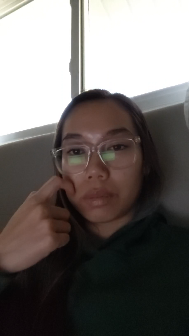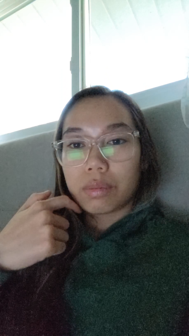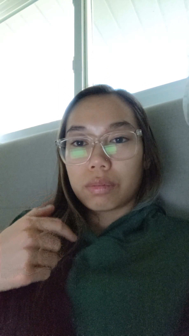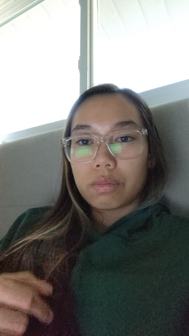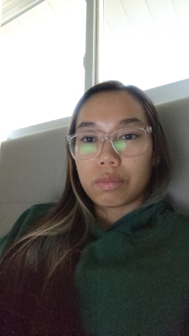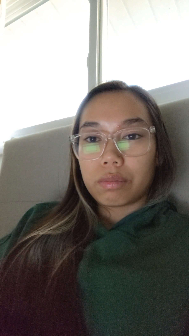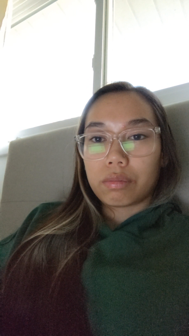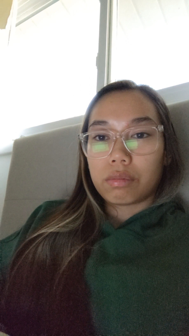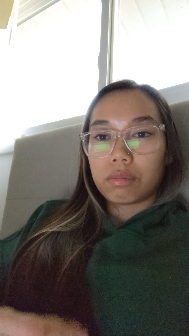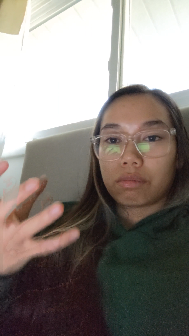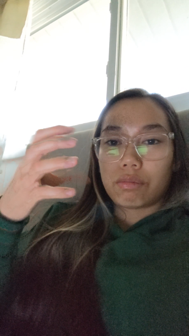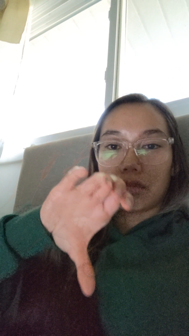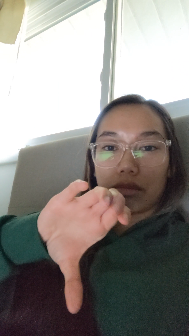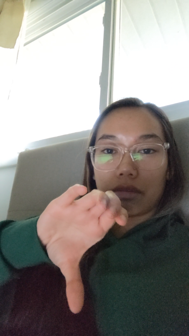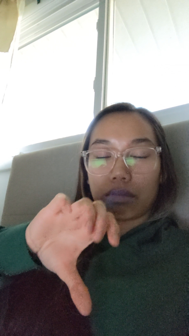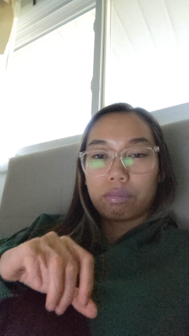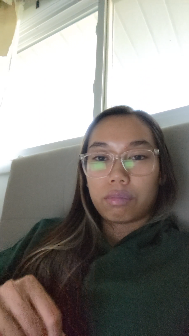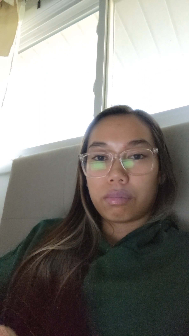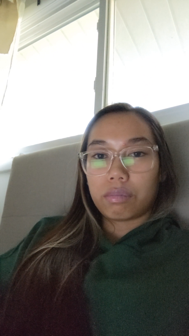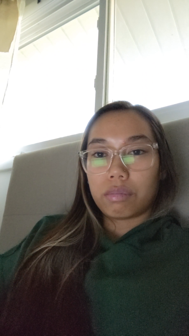dump